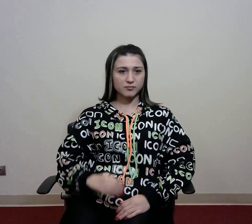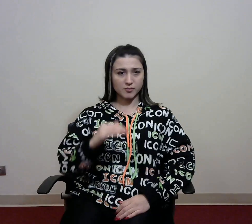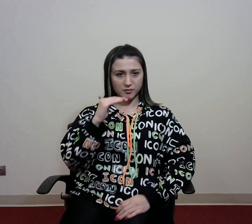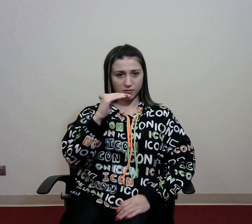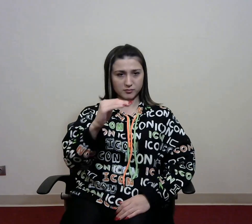siz